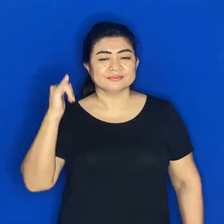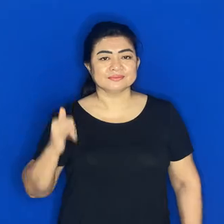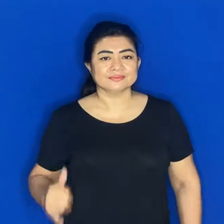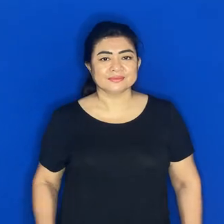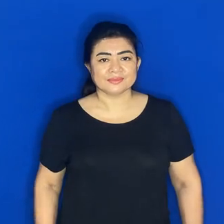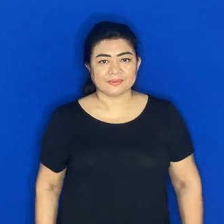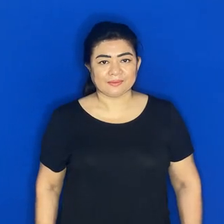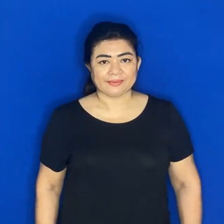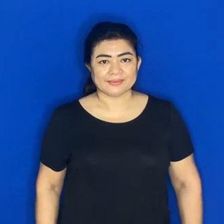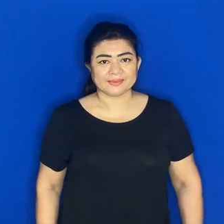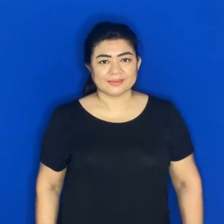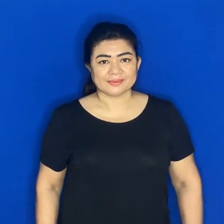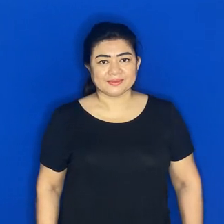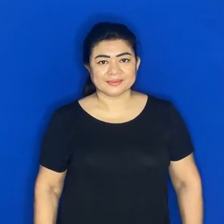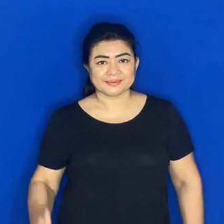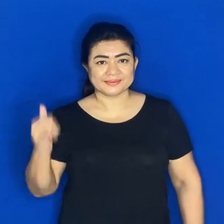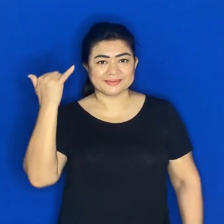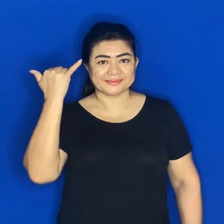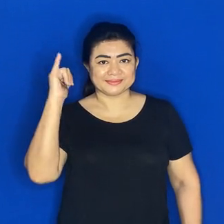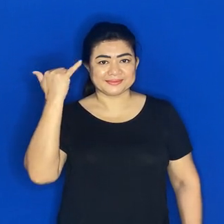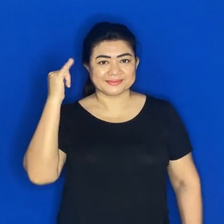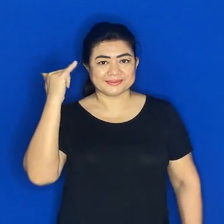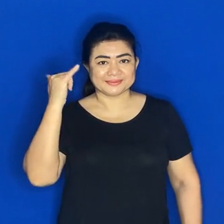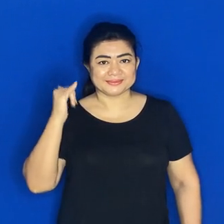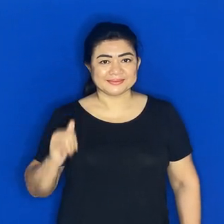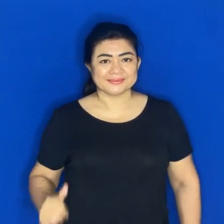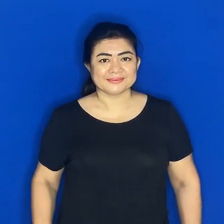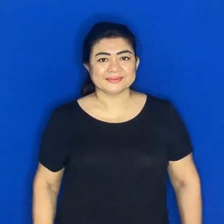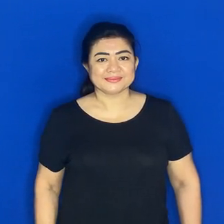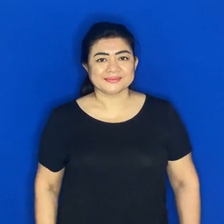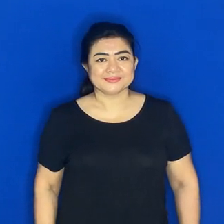yellow